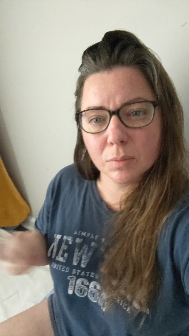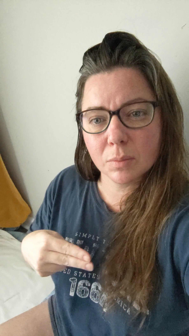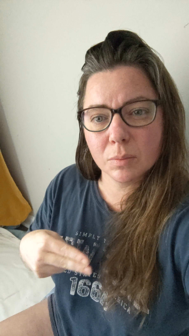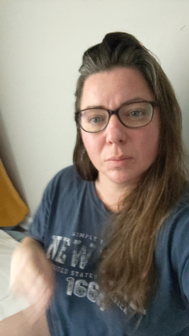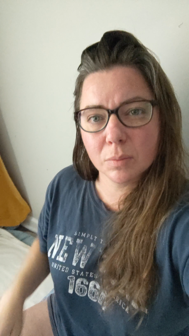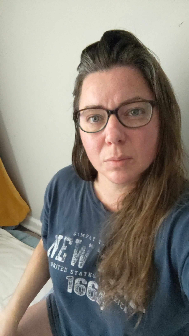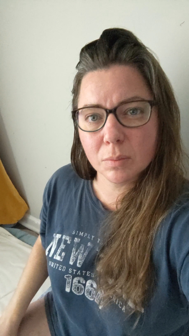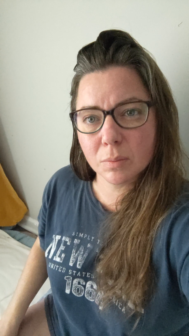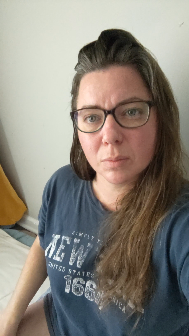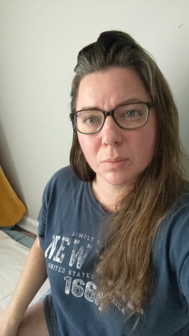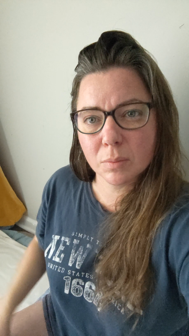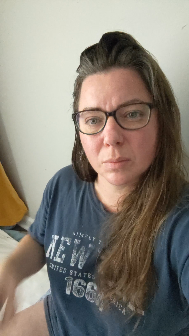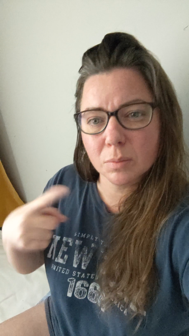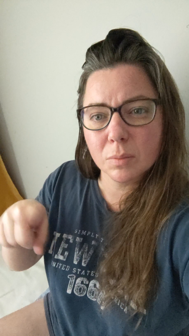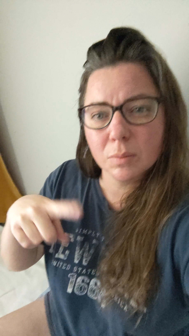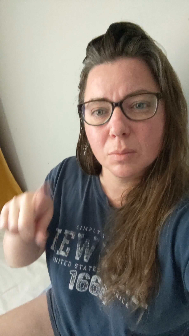knife